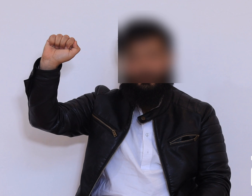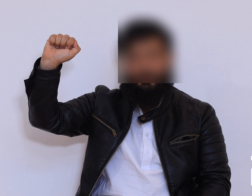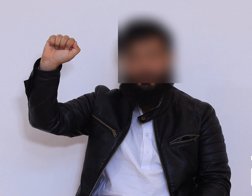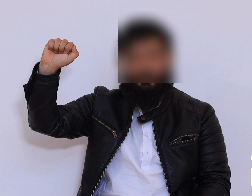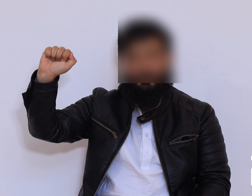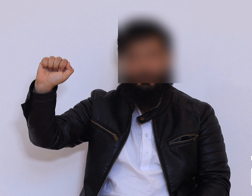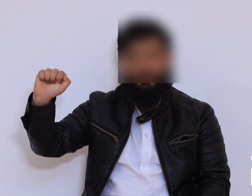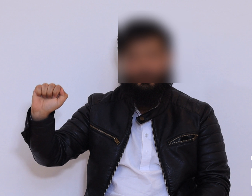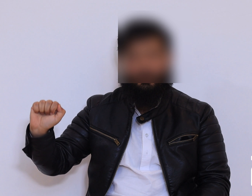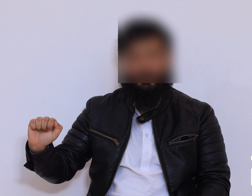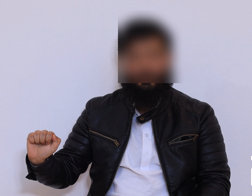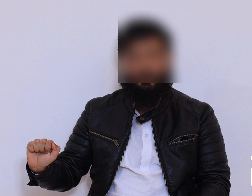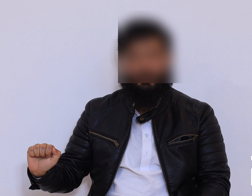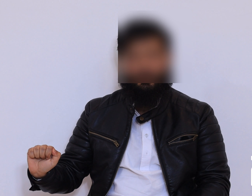آ